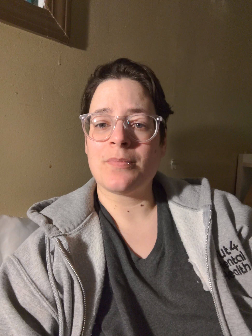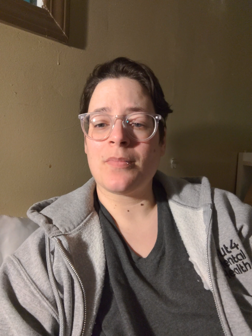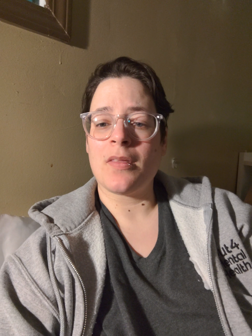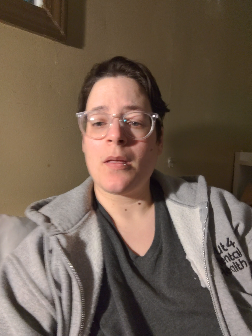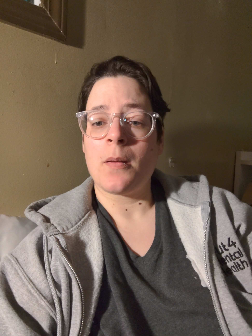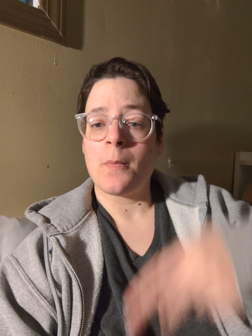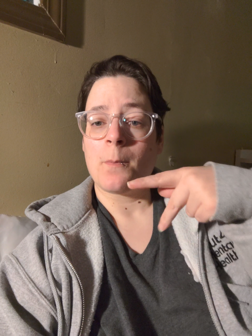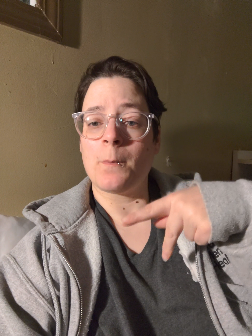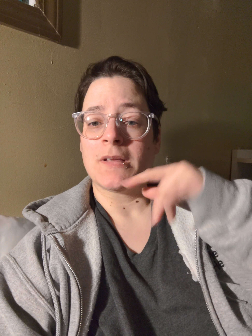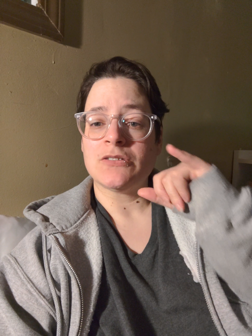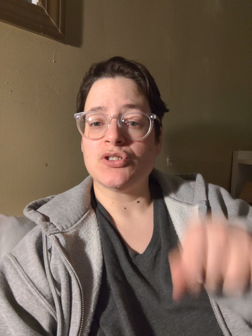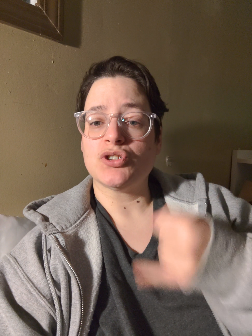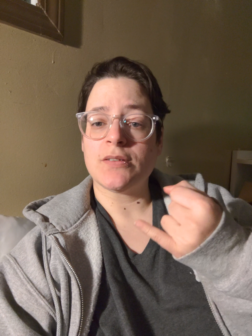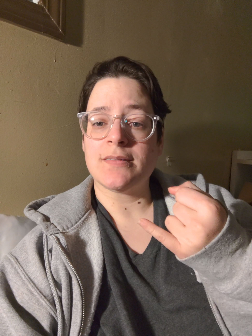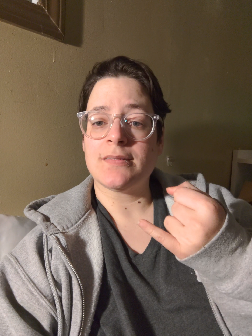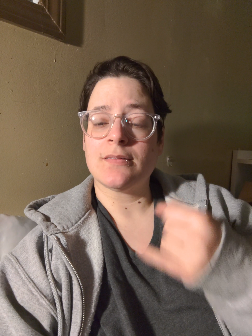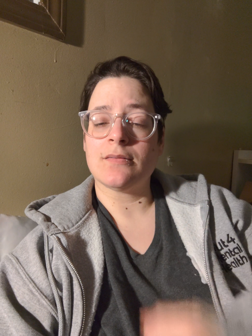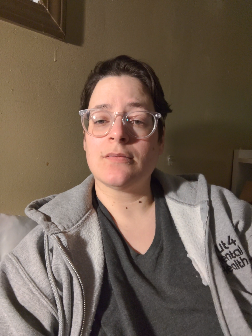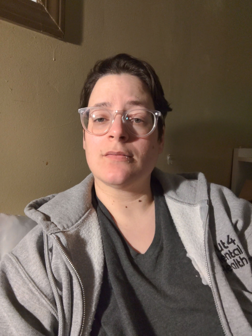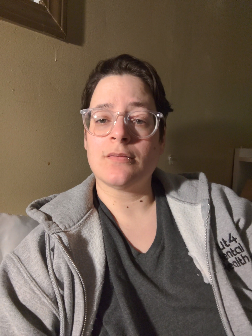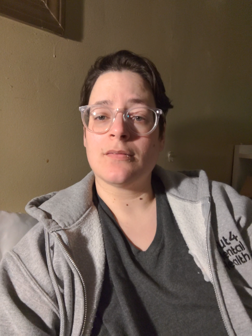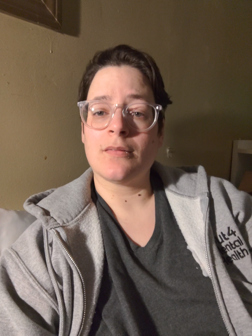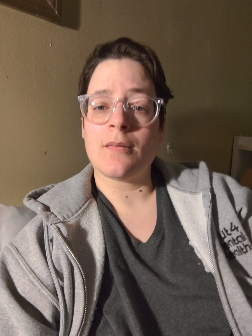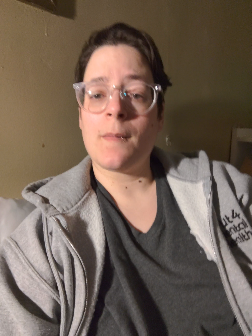pajamas